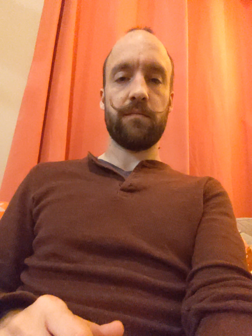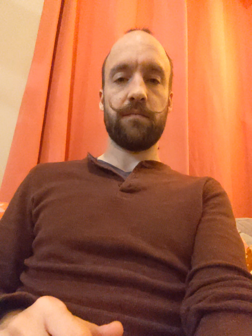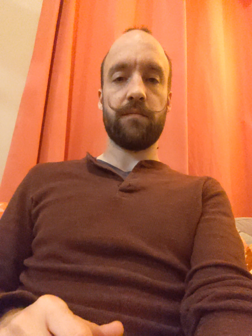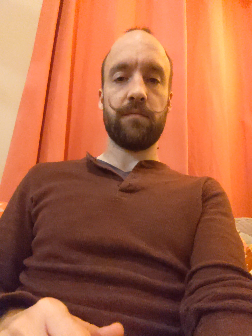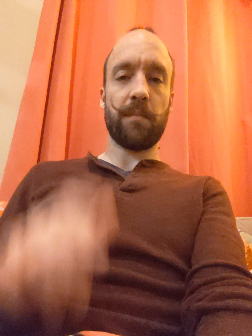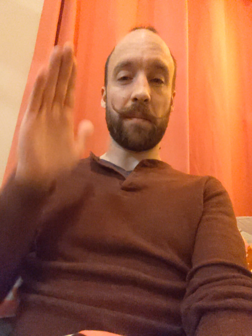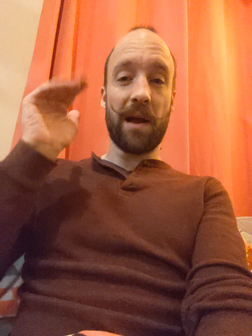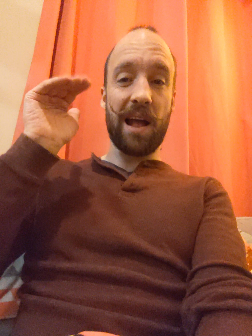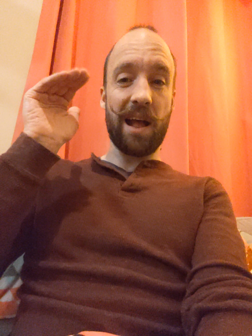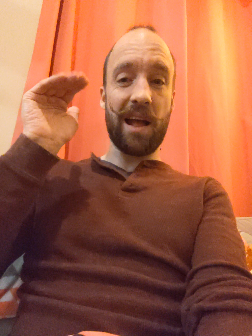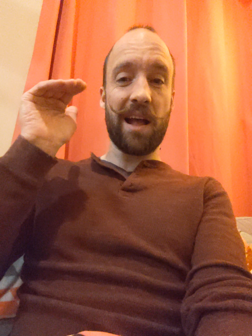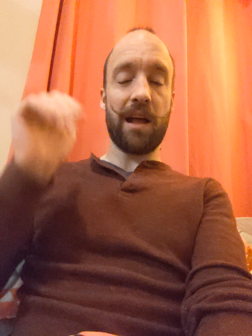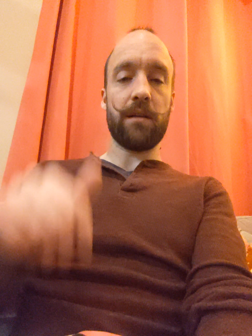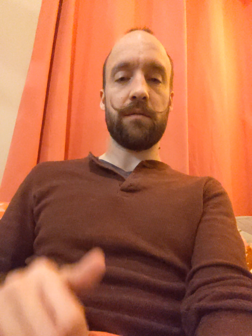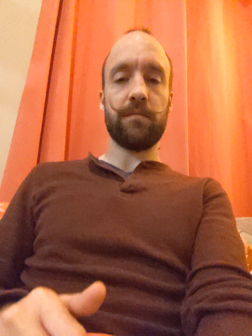bye